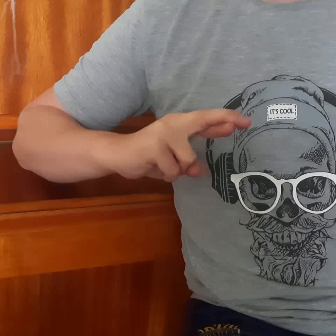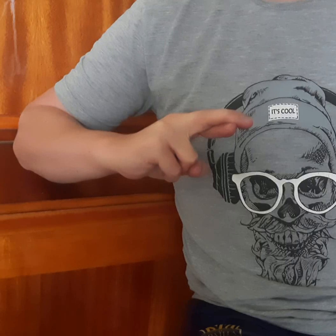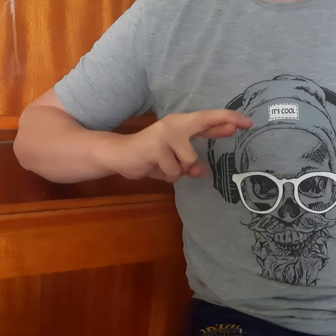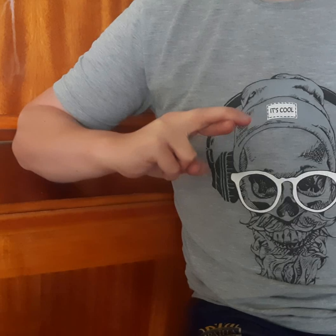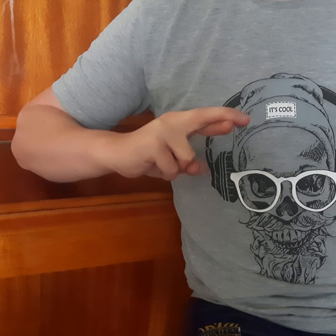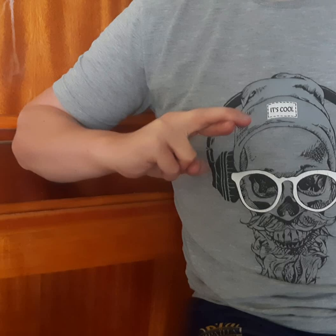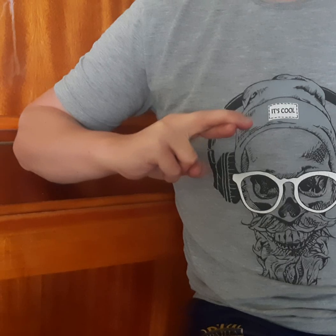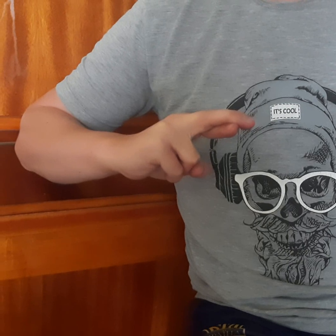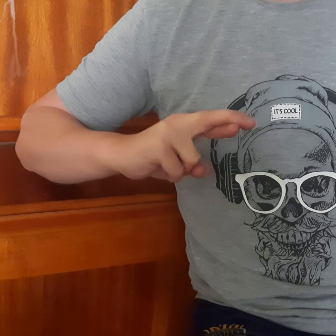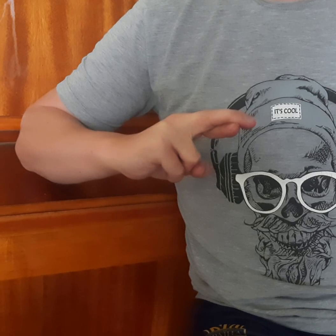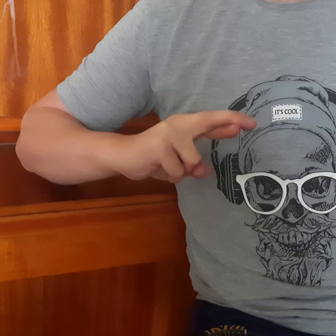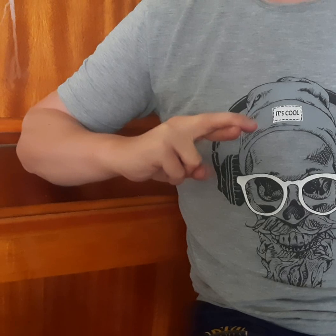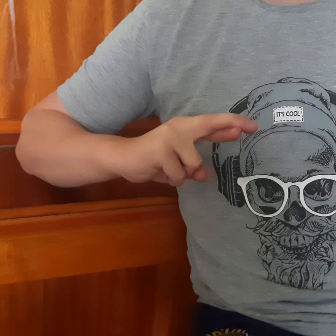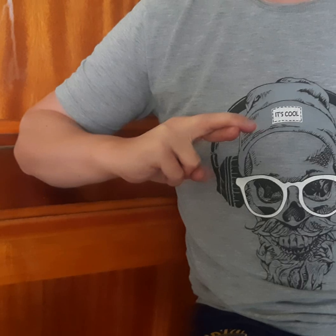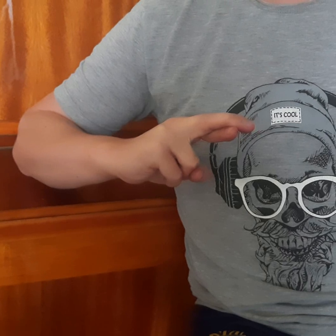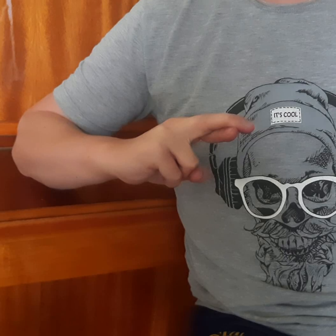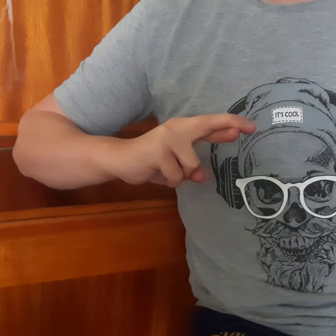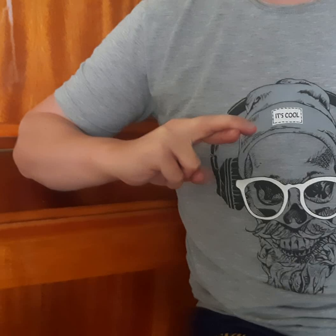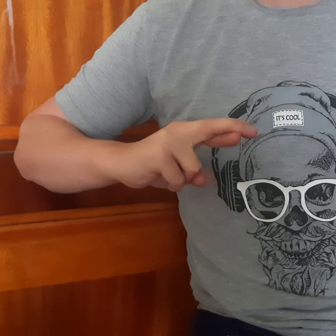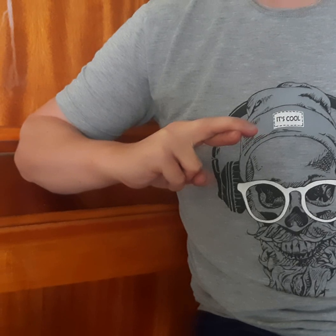Я